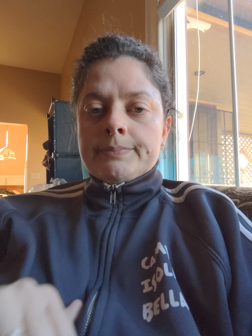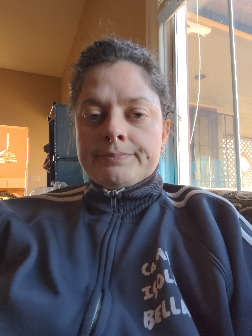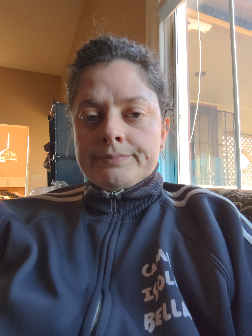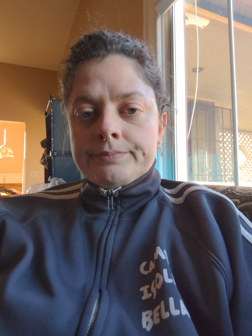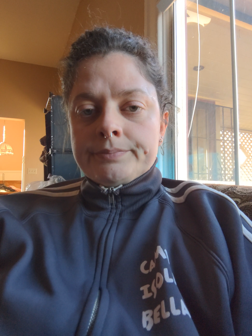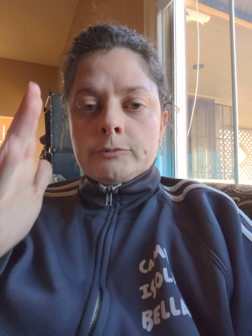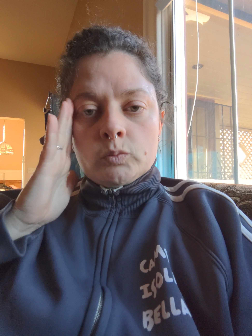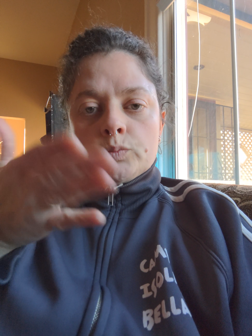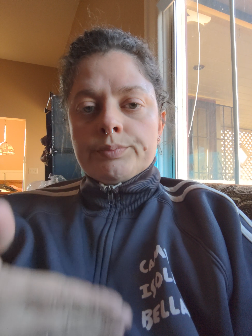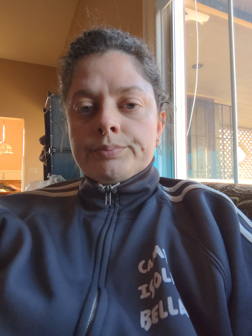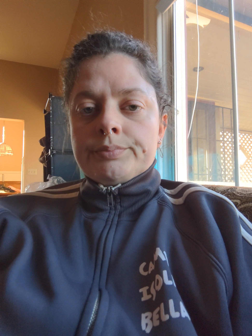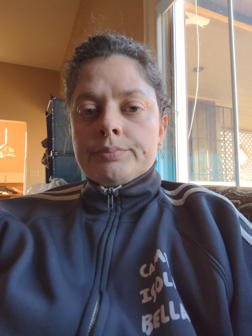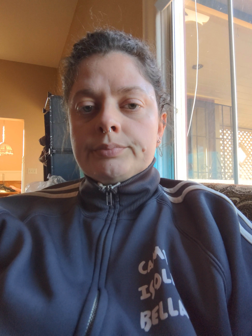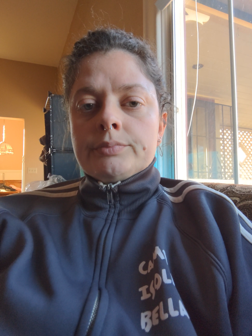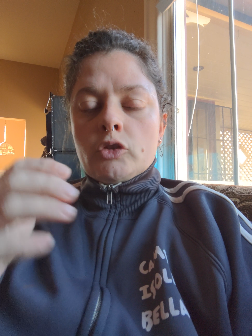bedroom